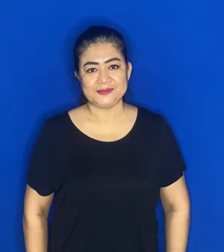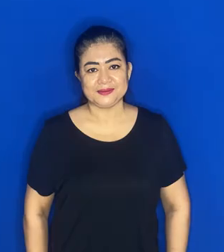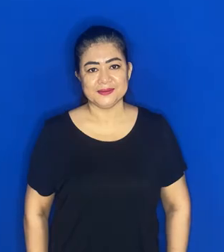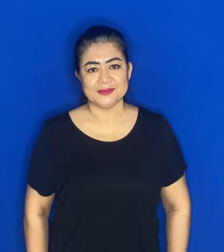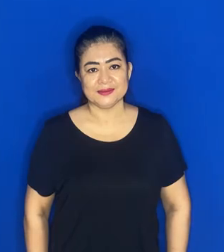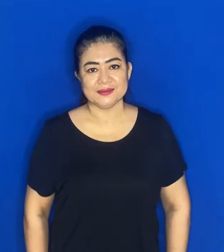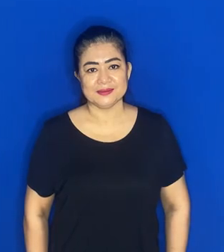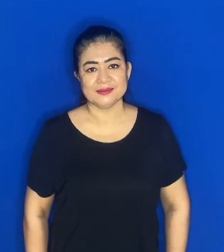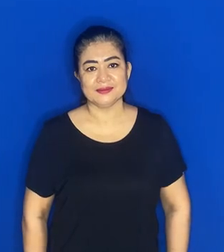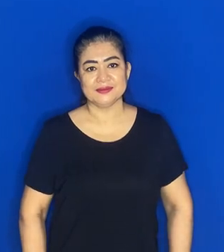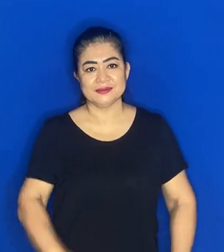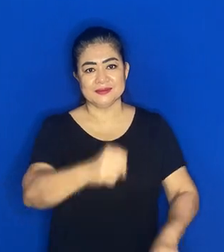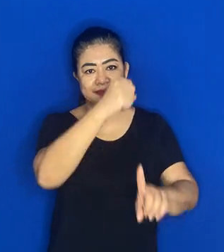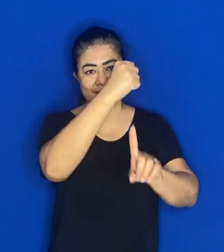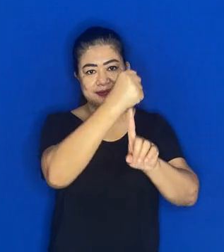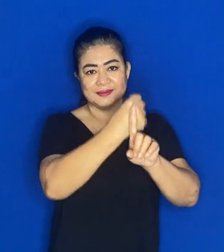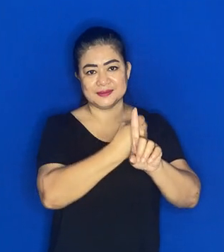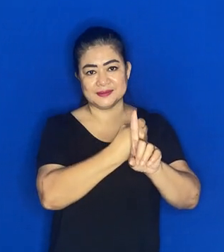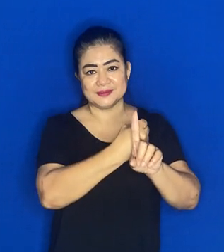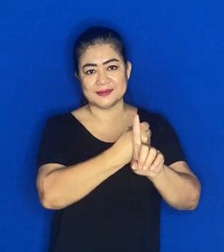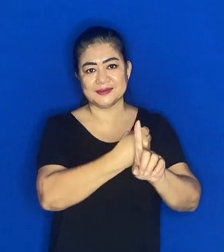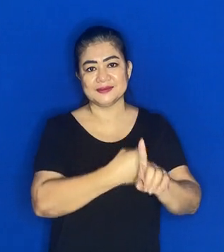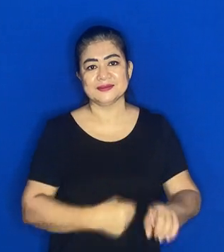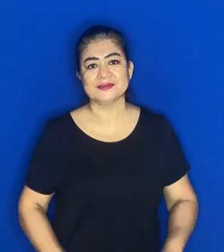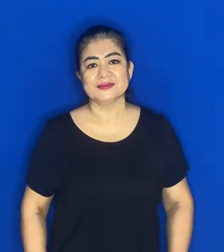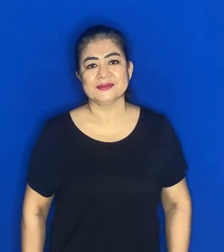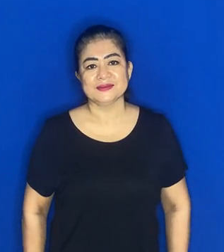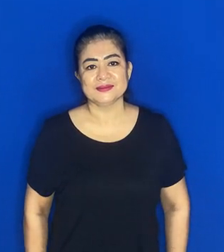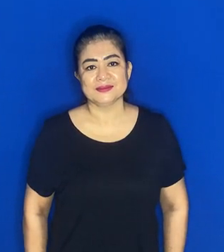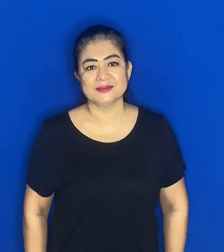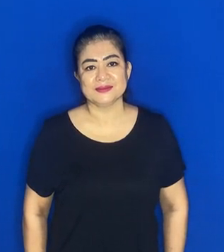september